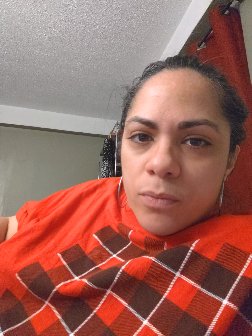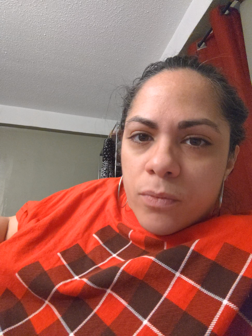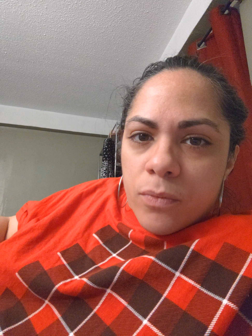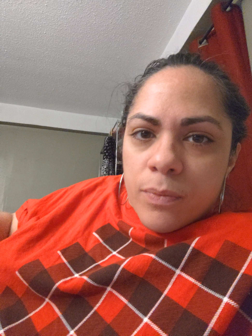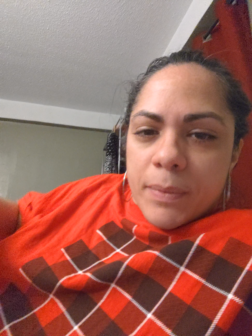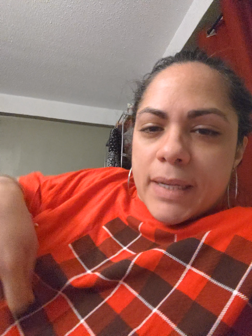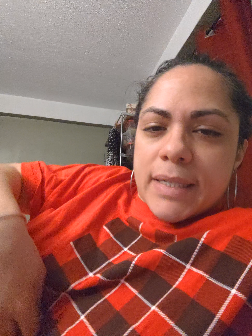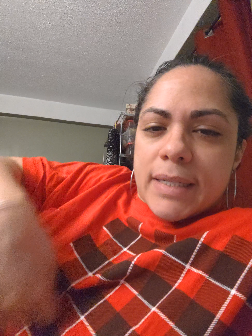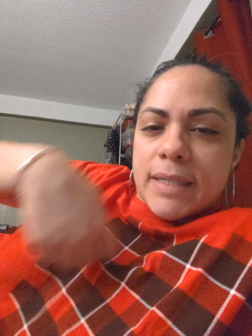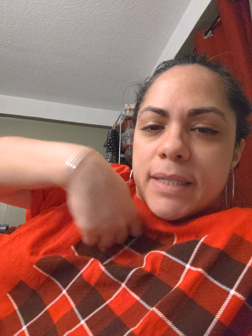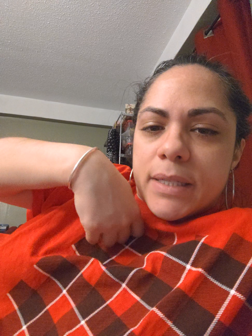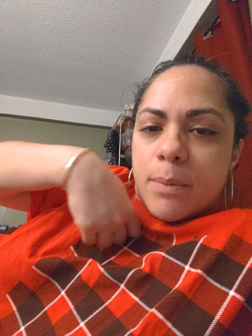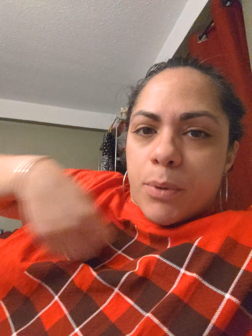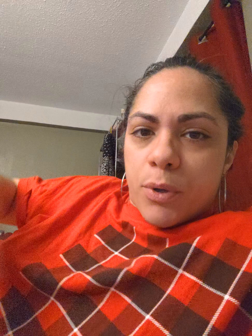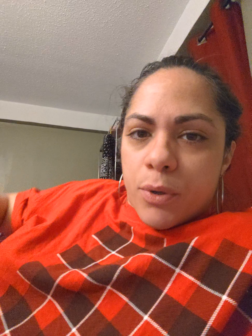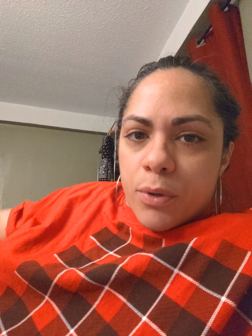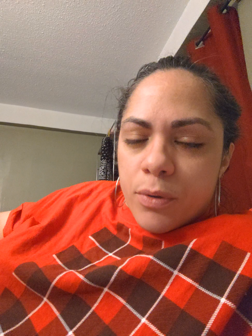zipper